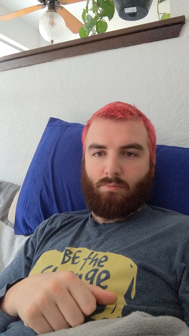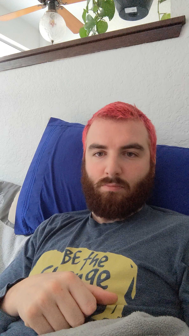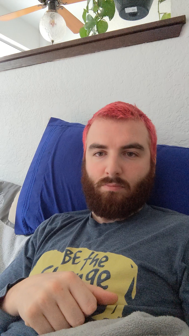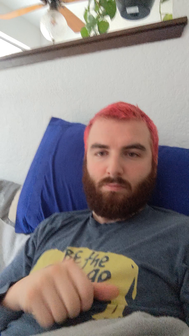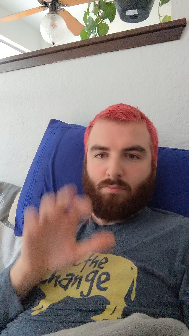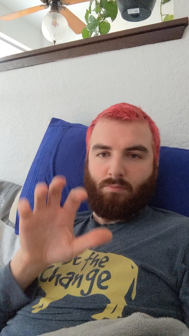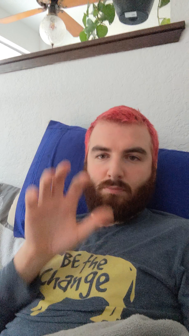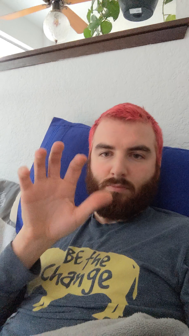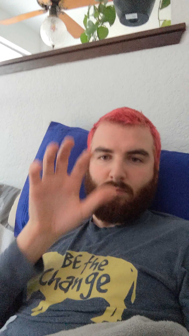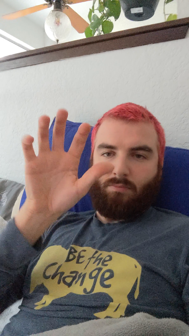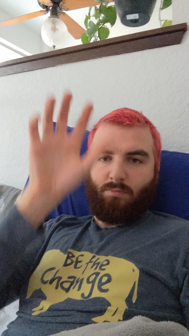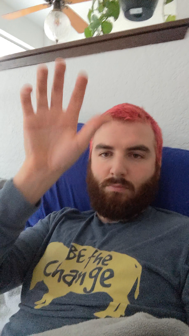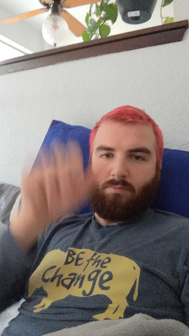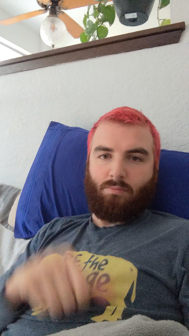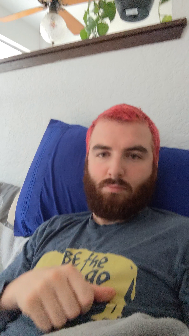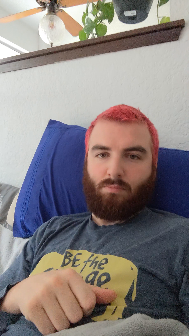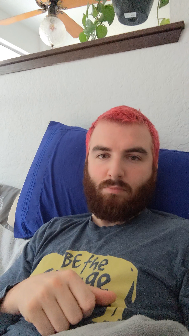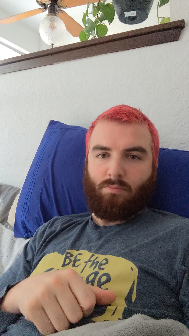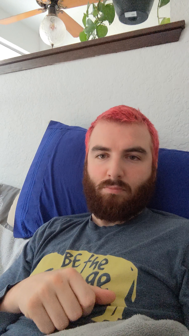climb